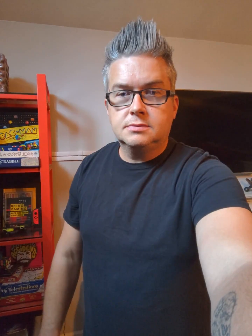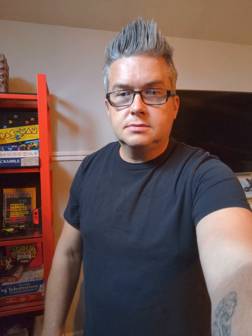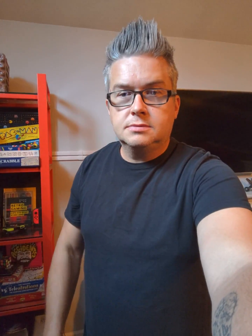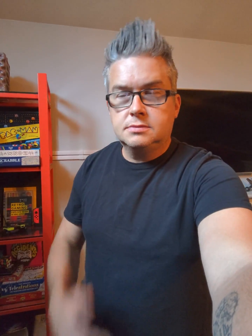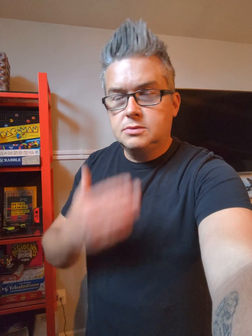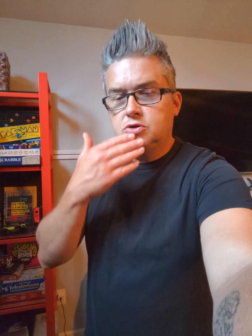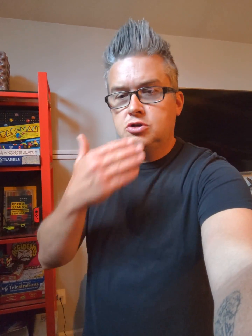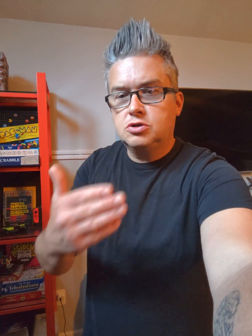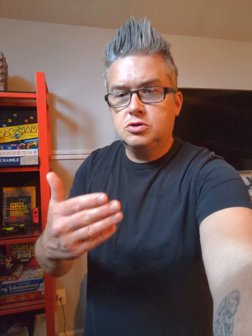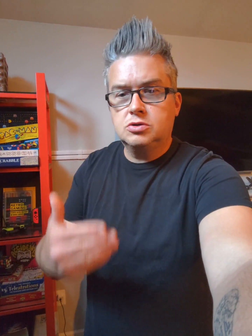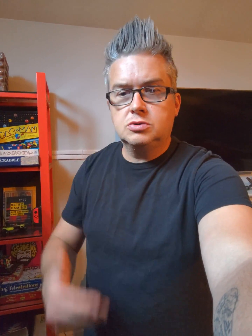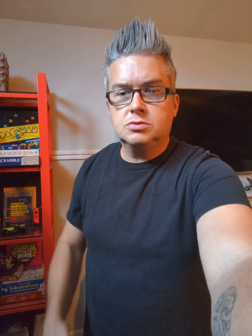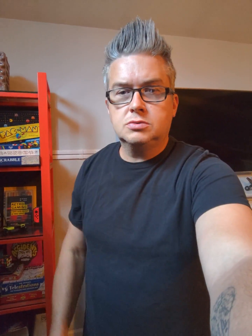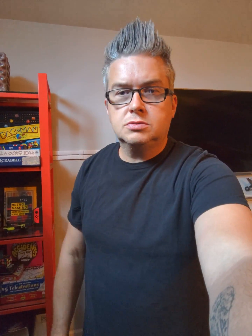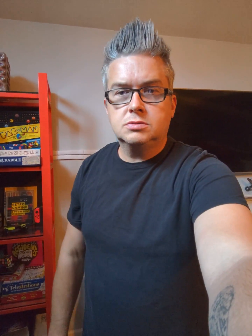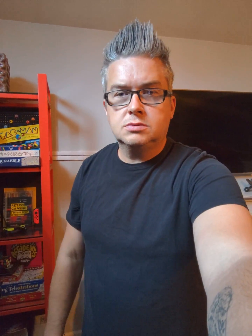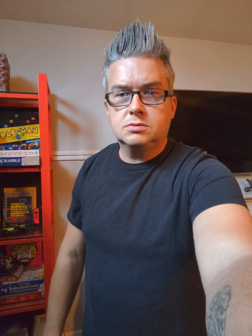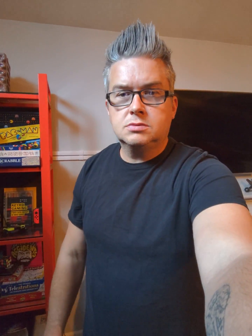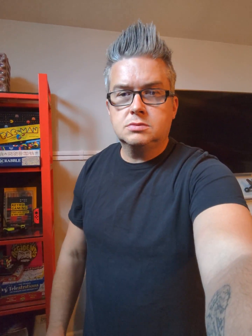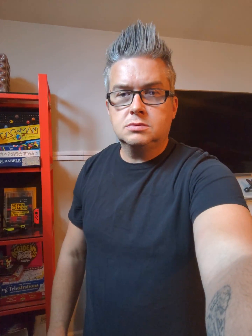good